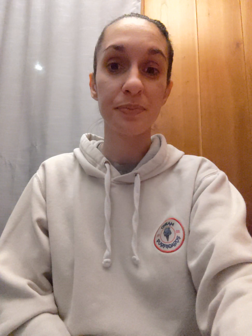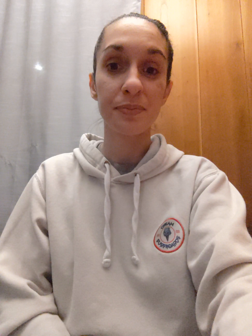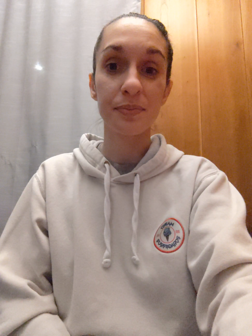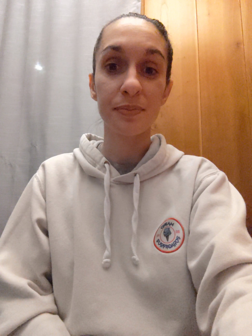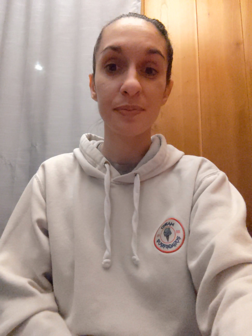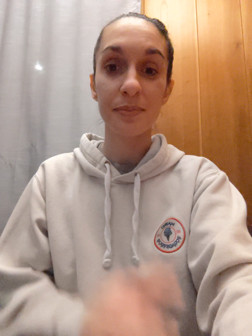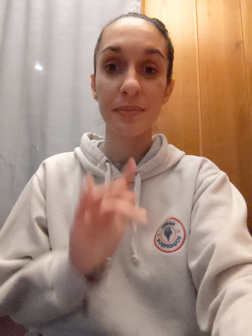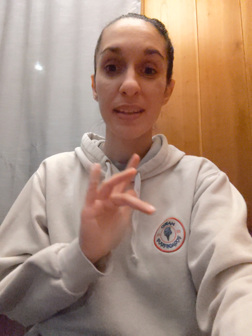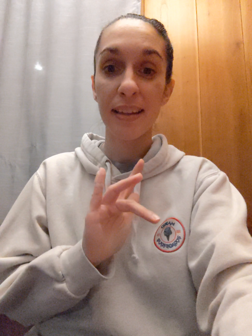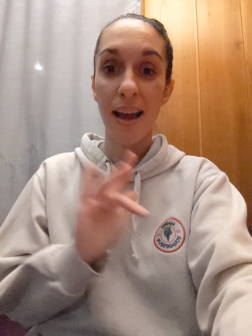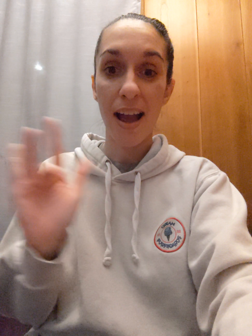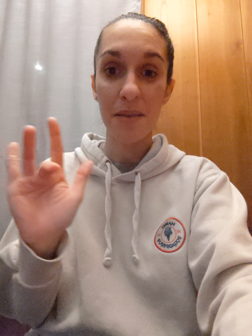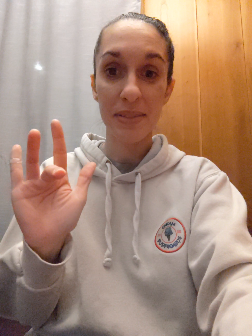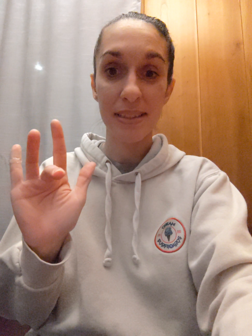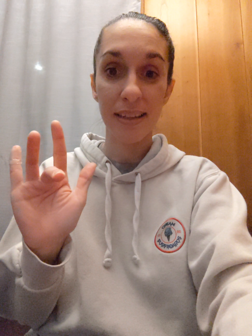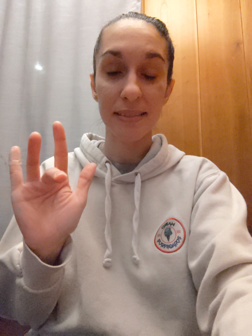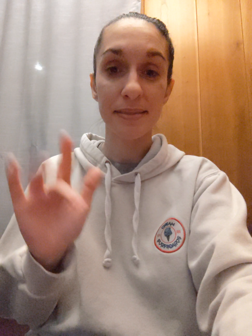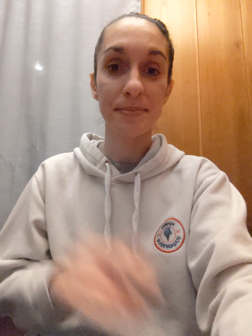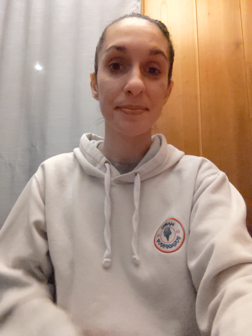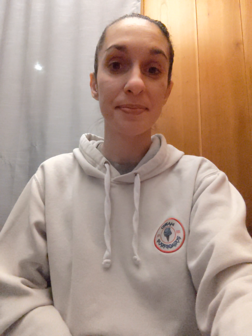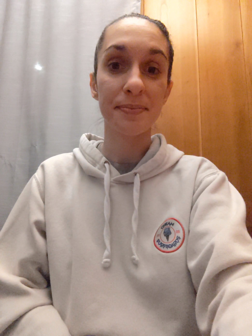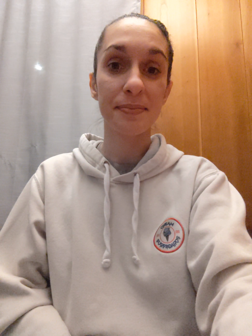empty